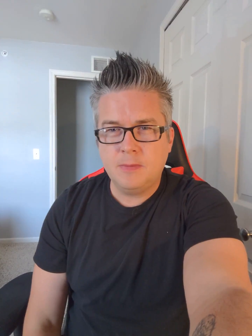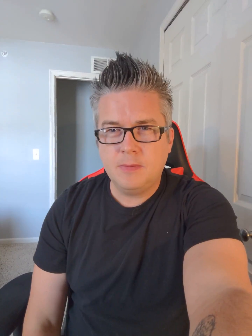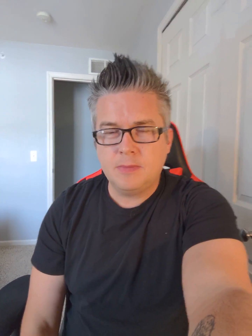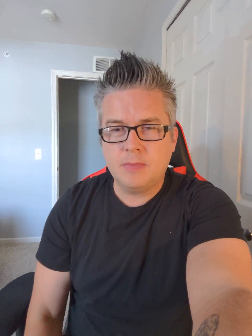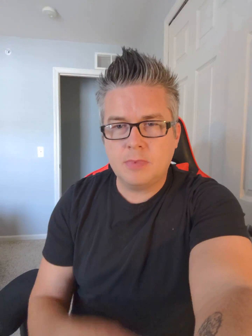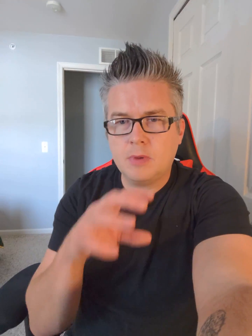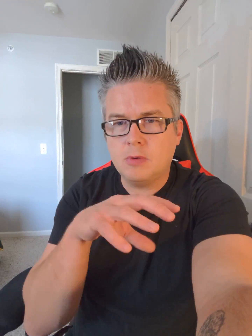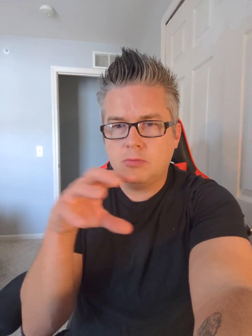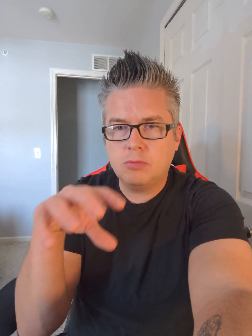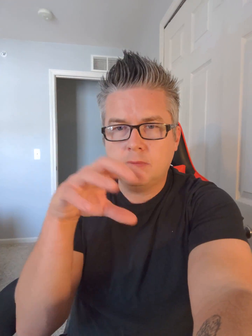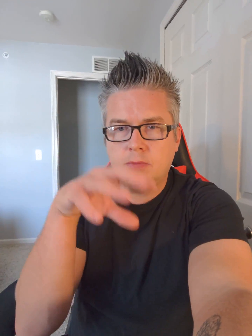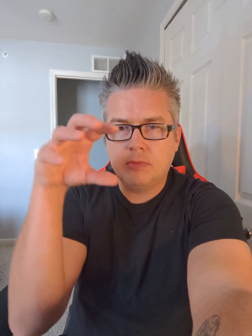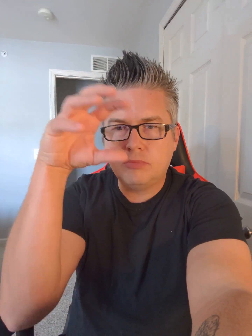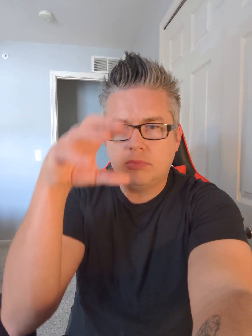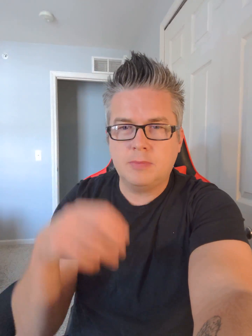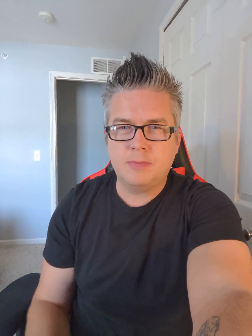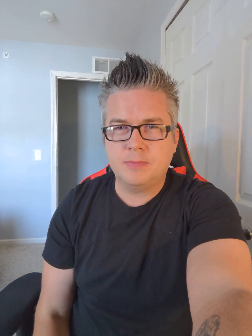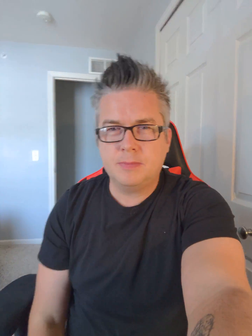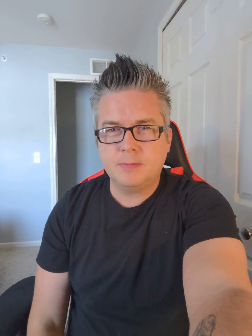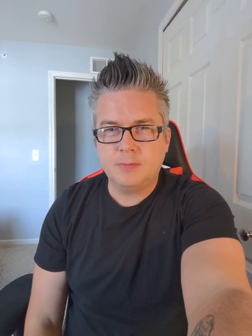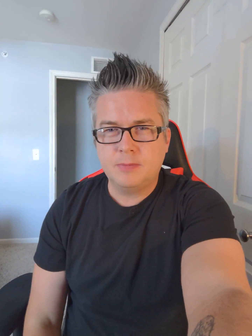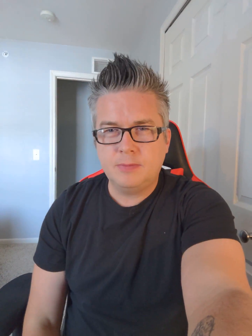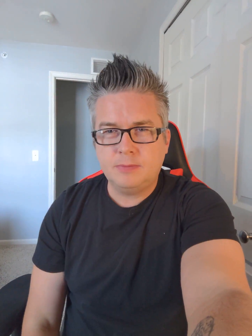block